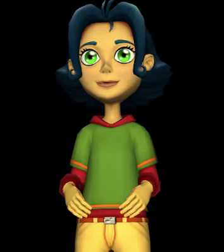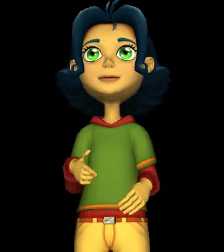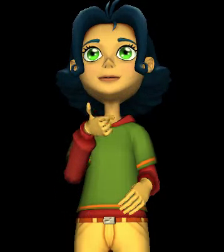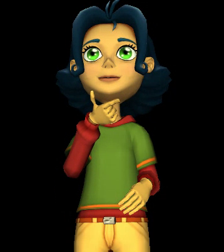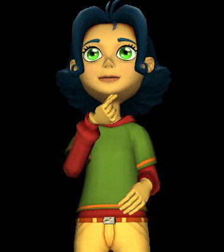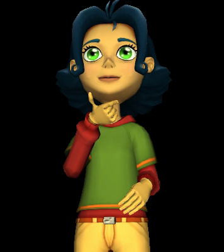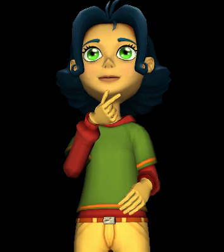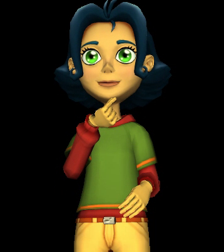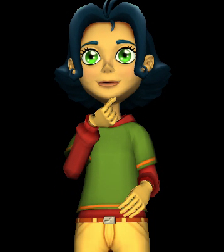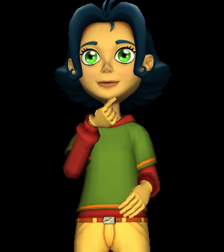مزدوج